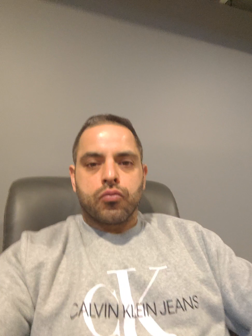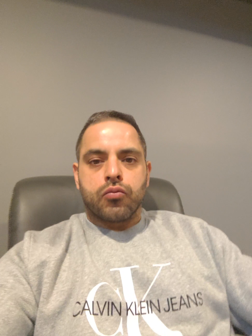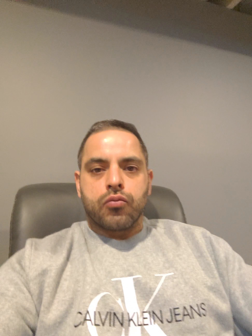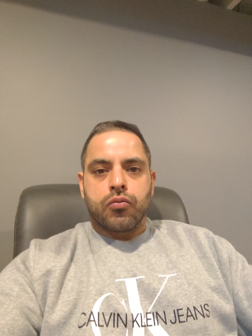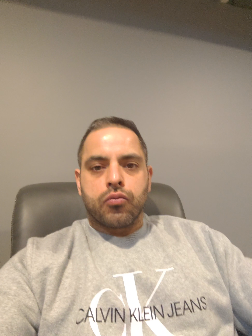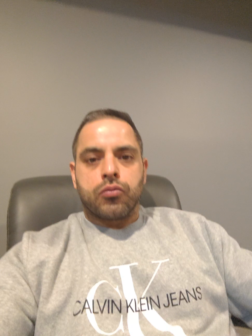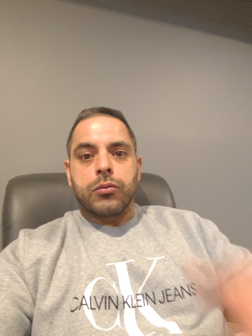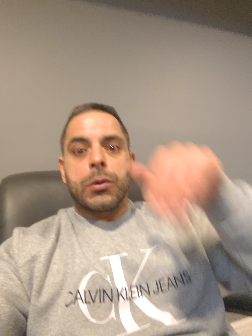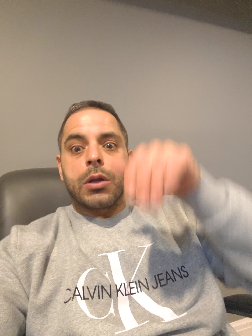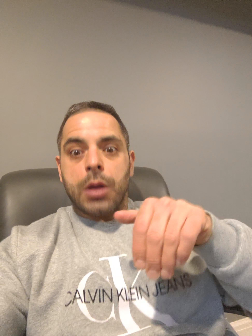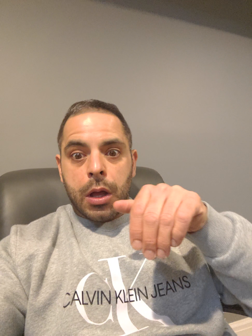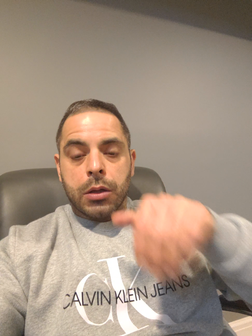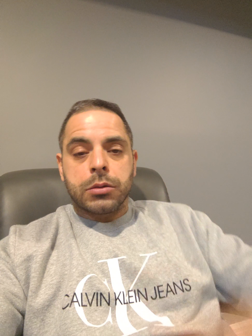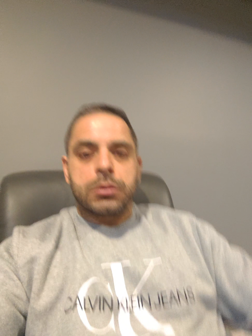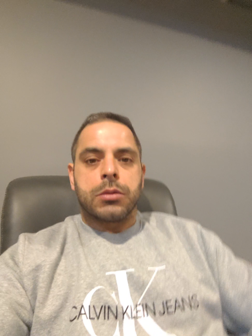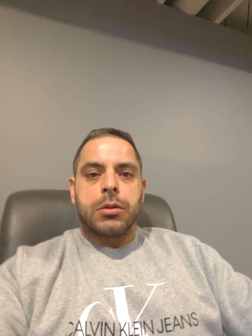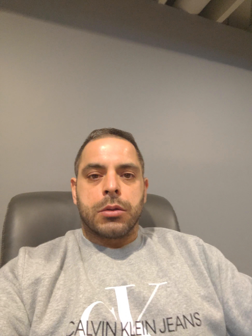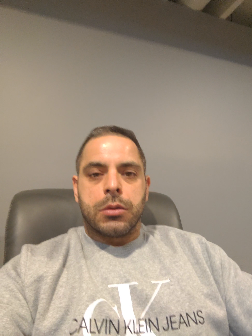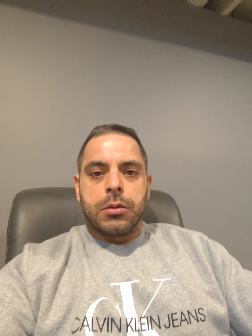night